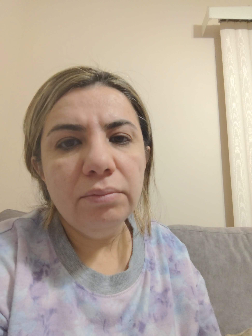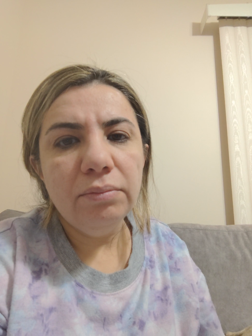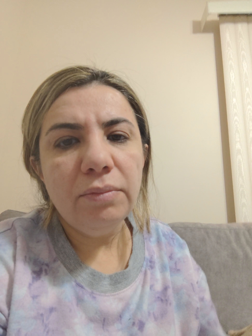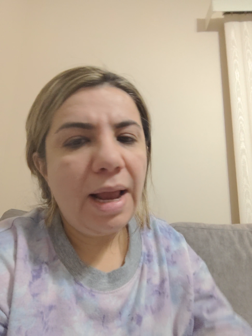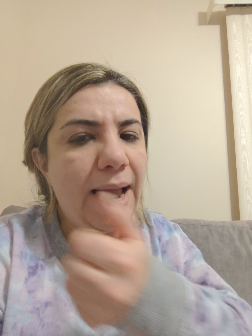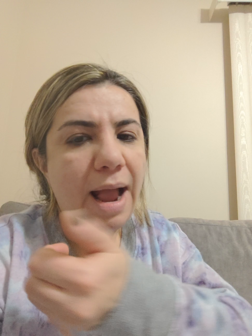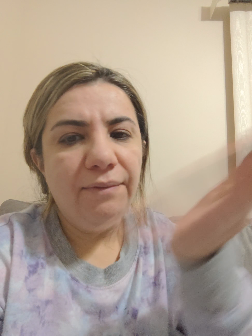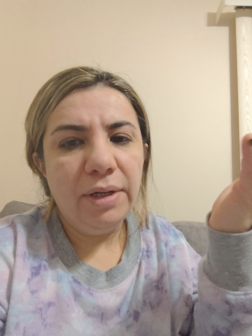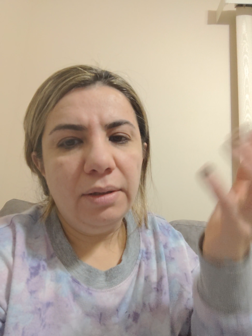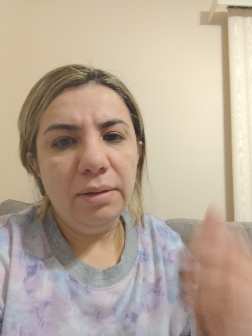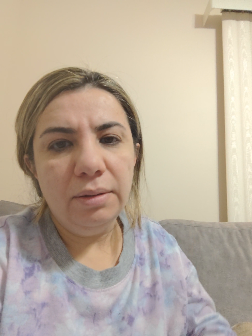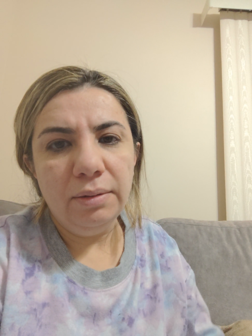every